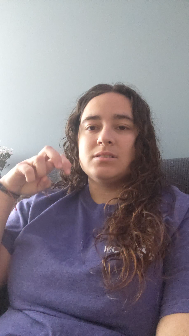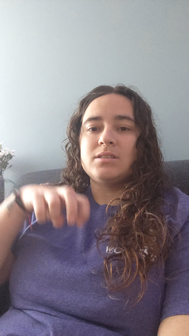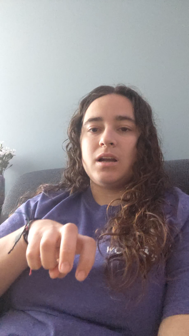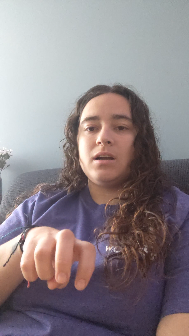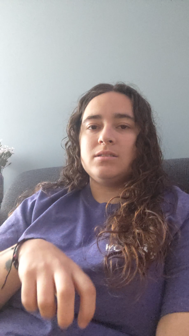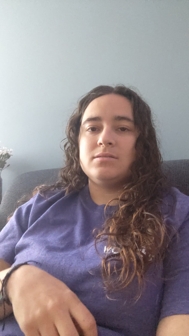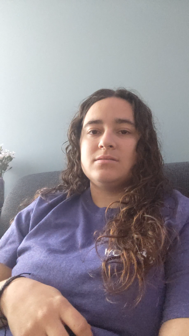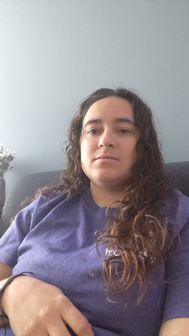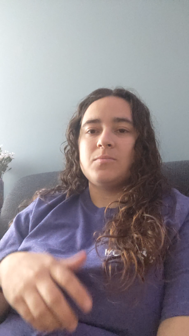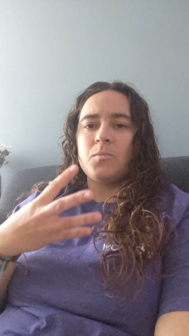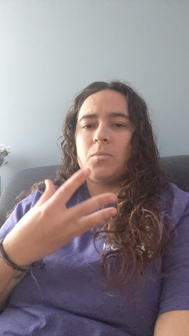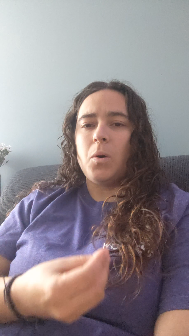poor